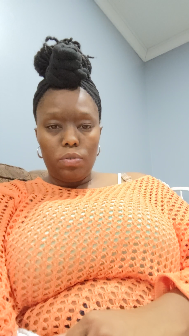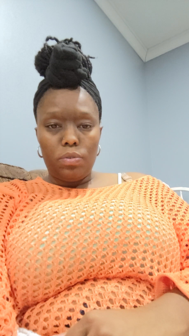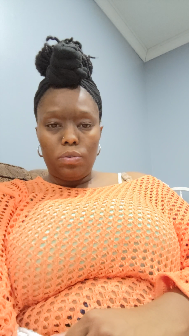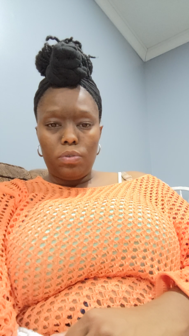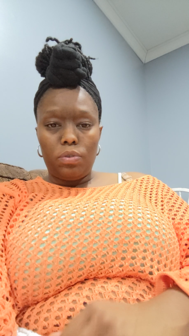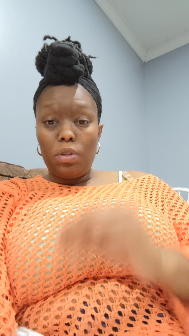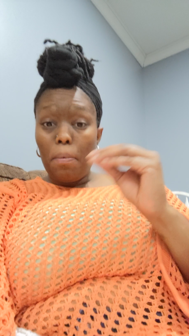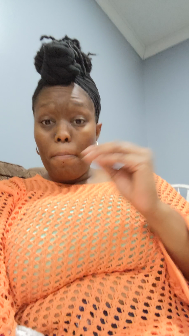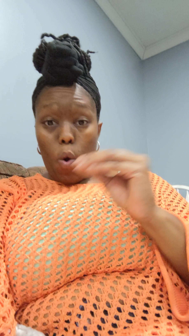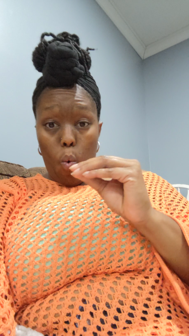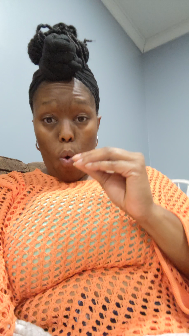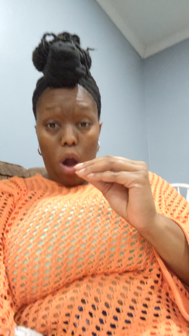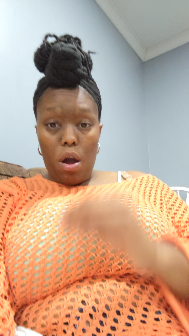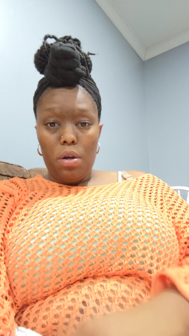more